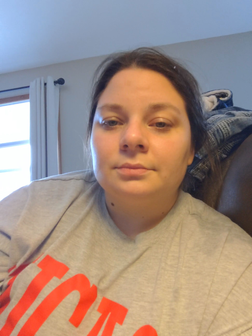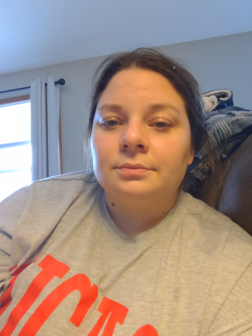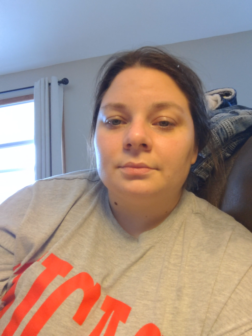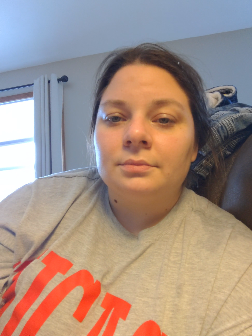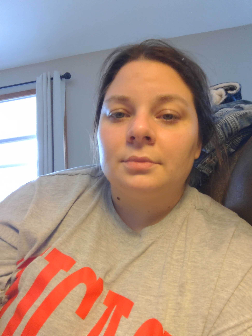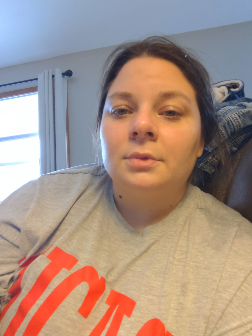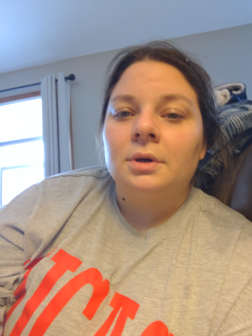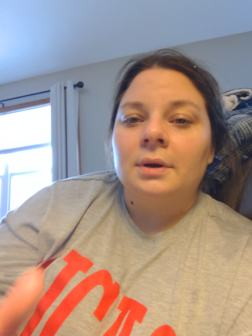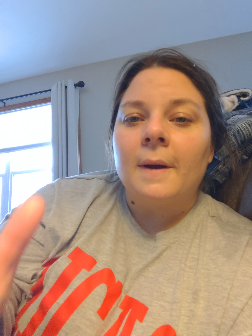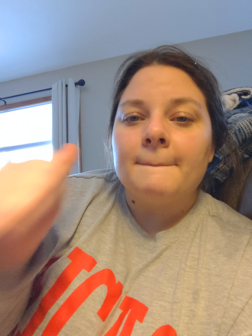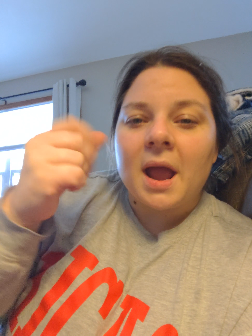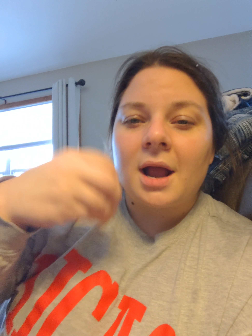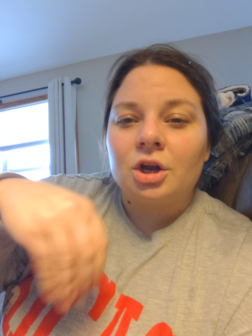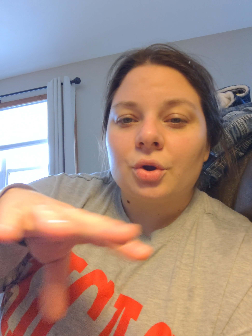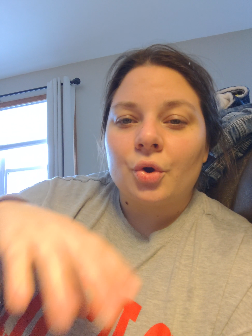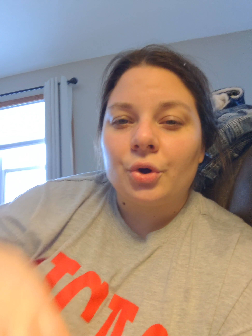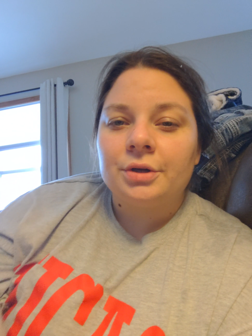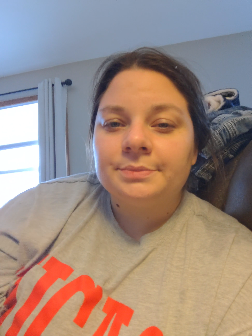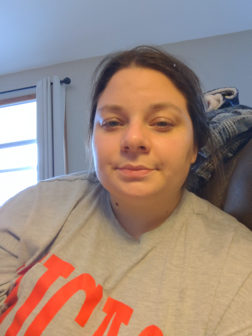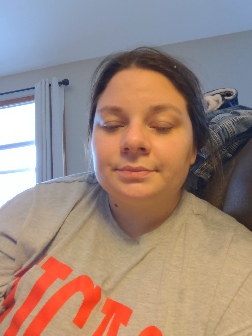backyard